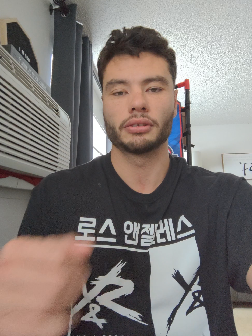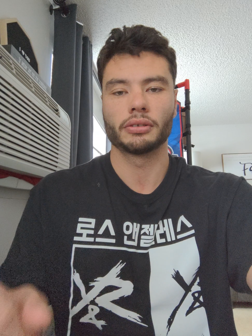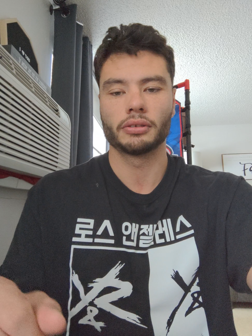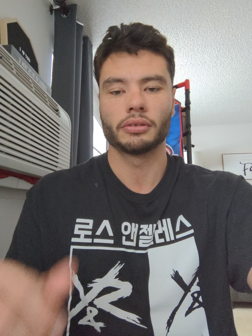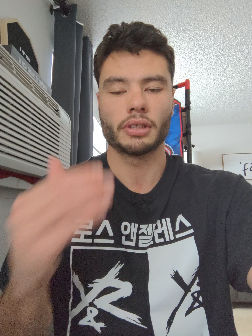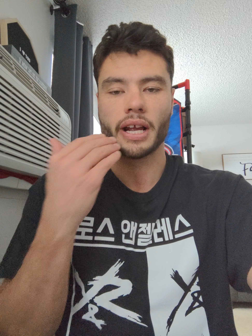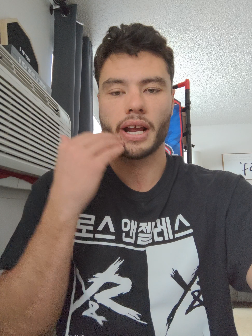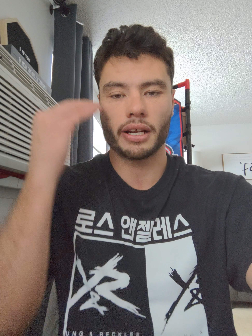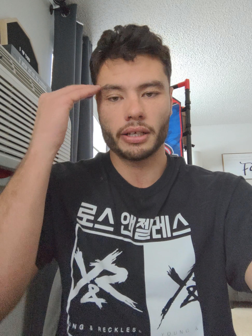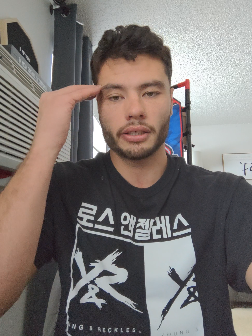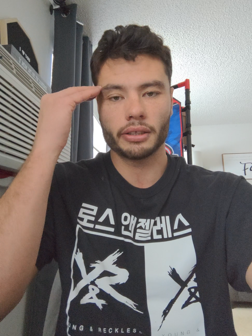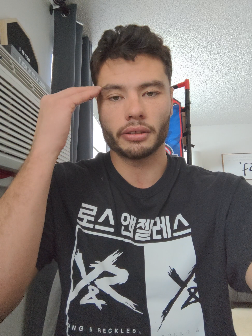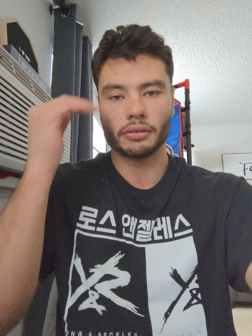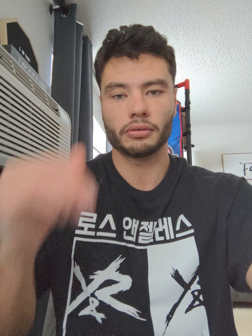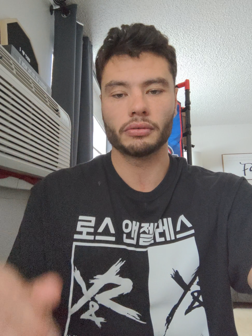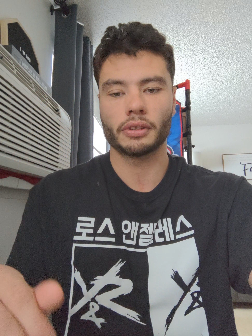head